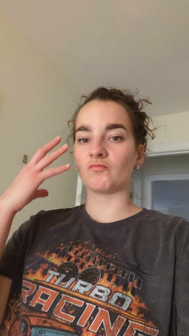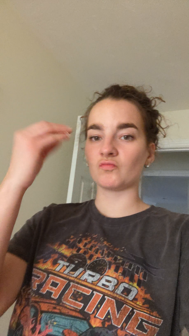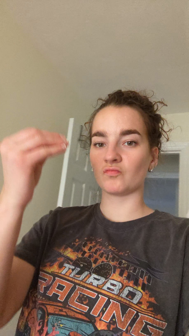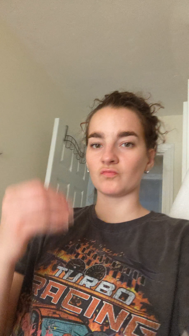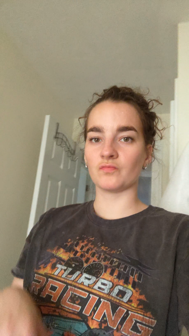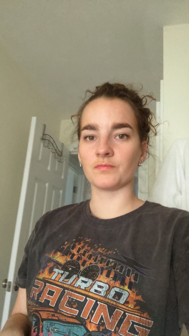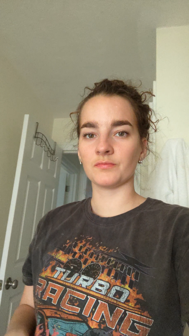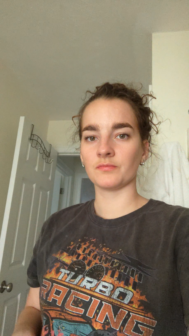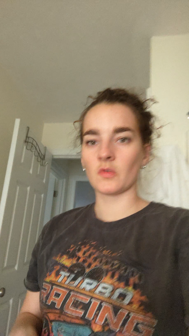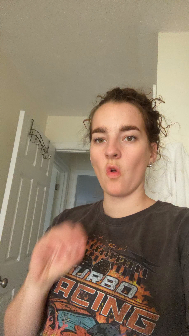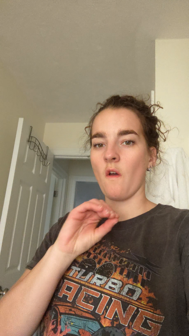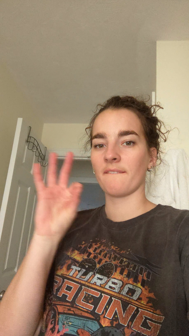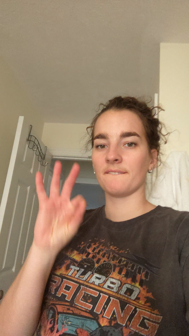off